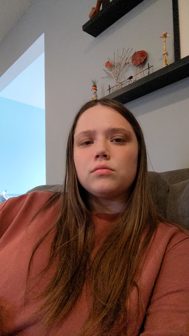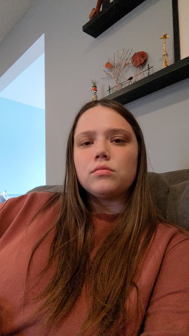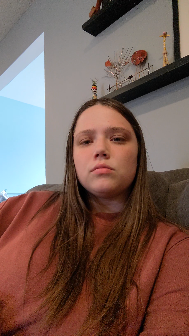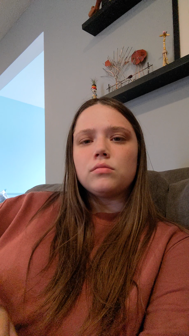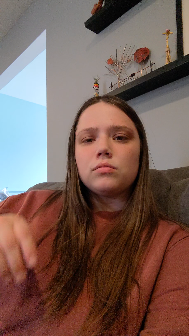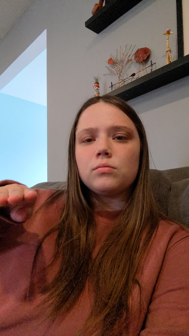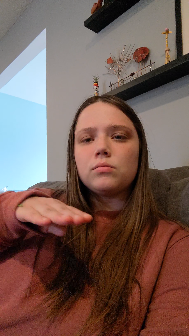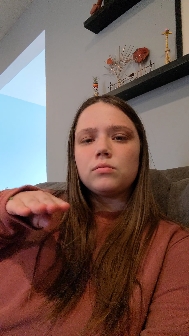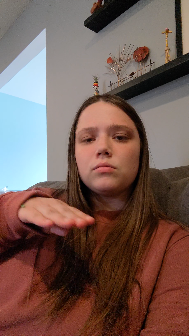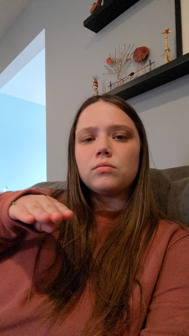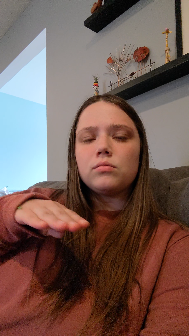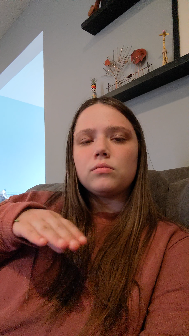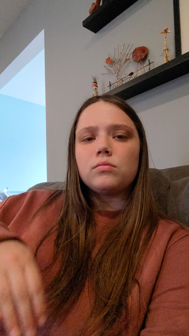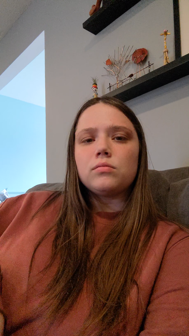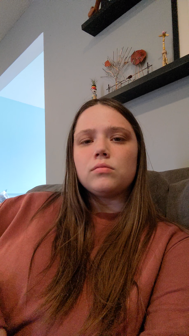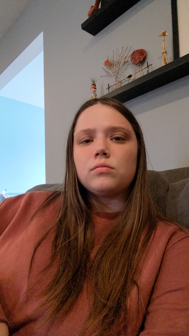boots